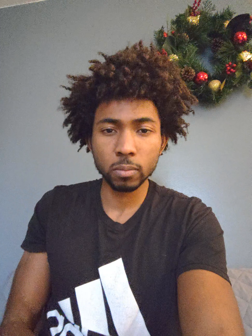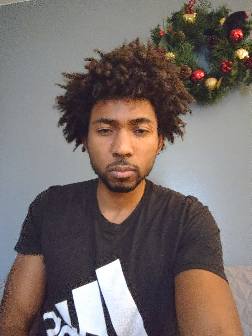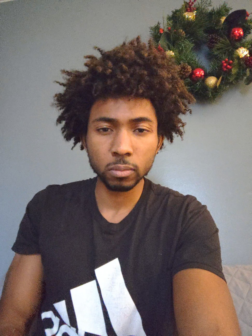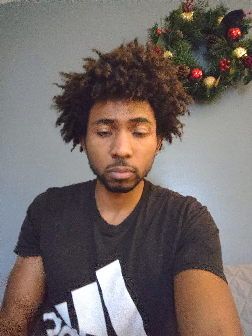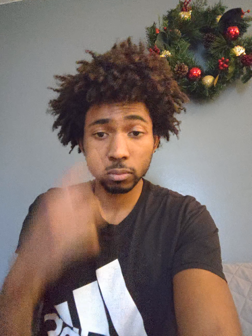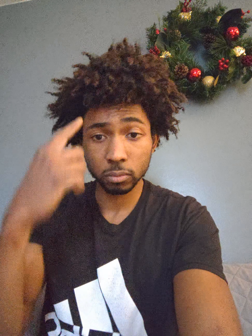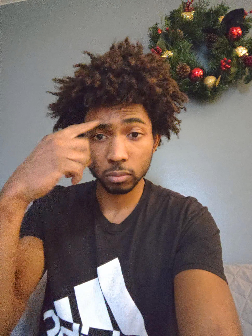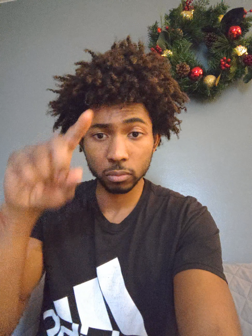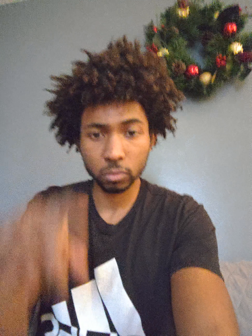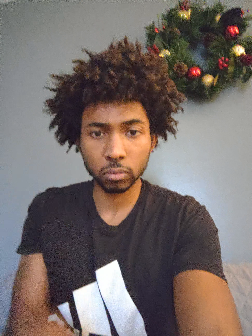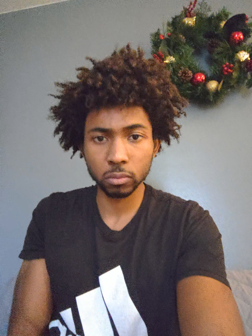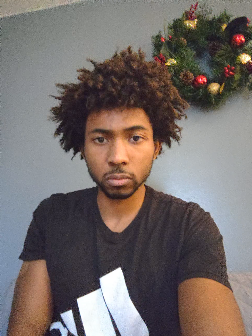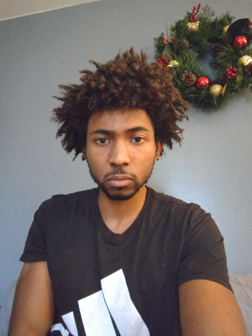for